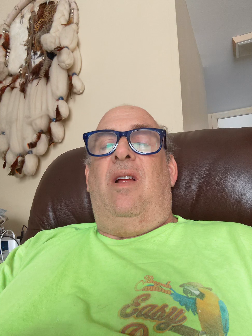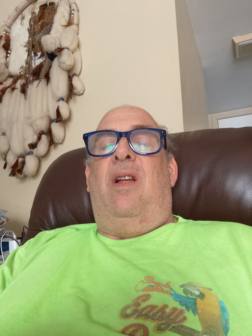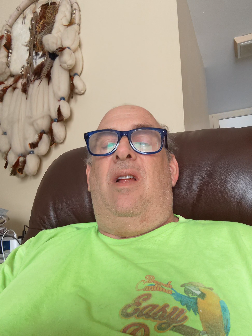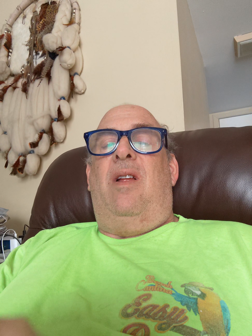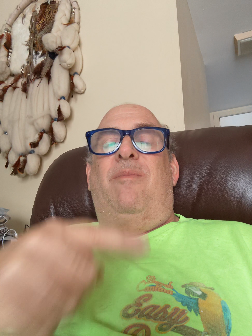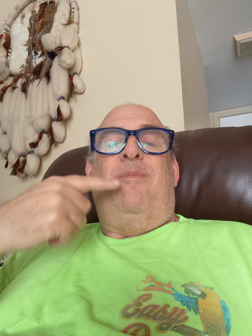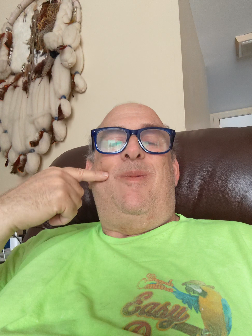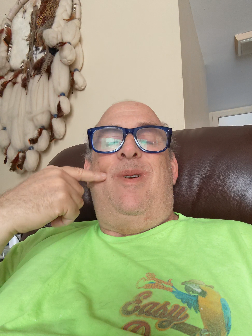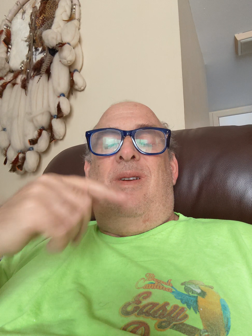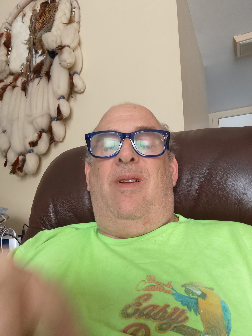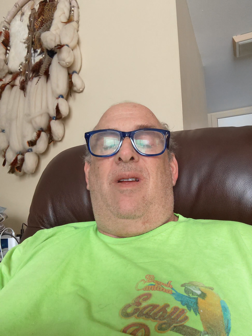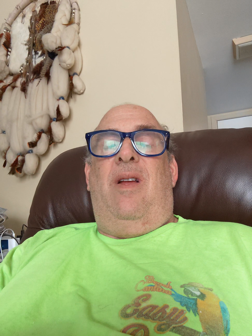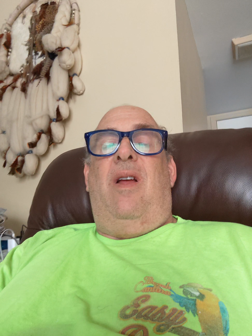smile